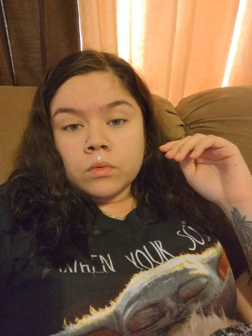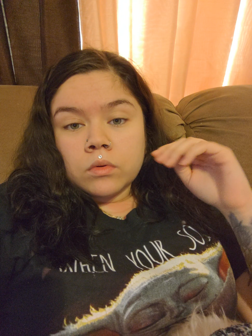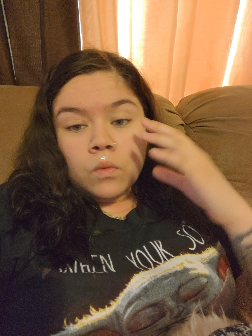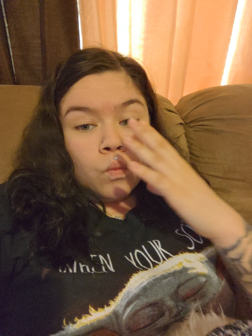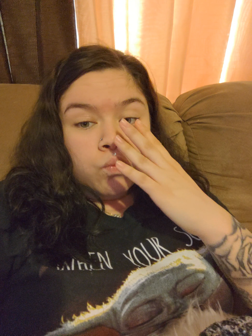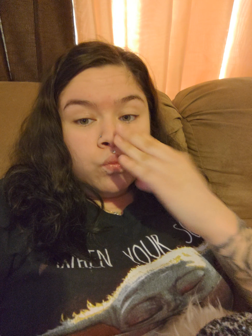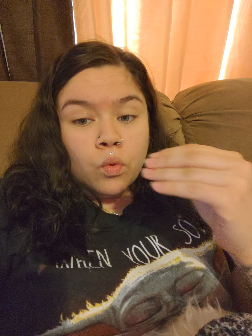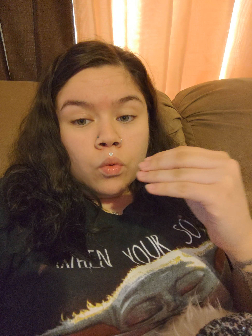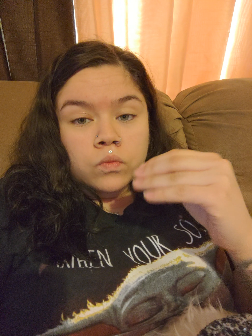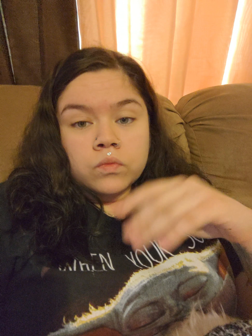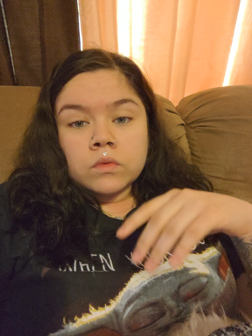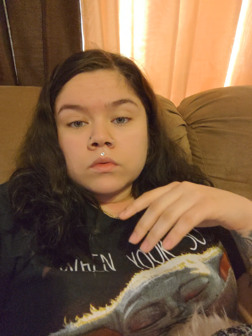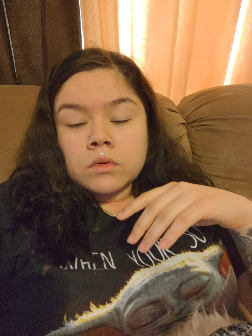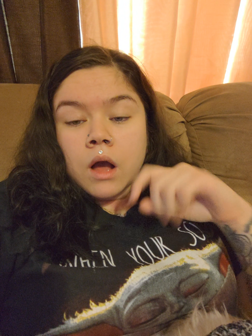wolf